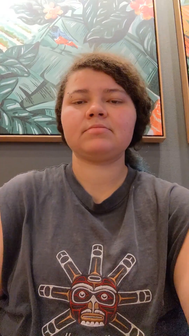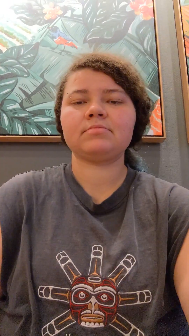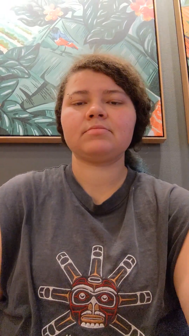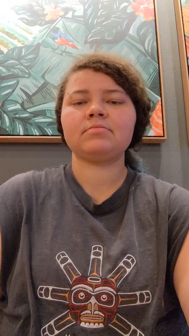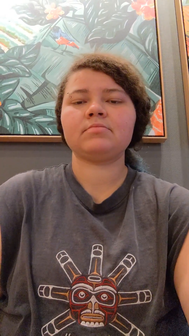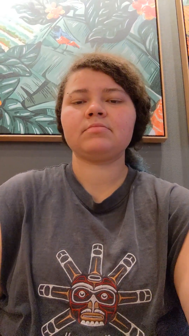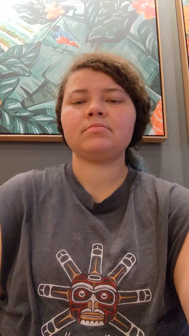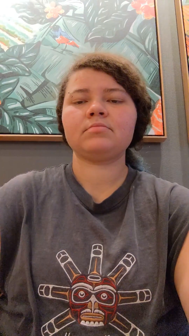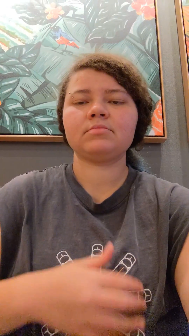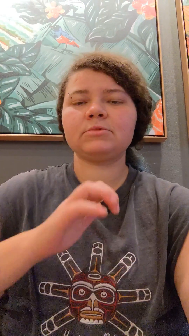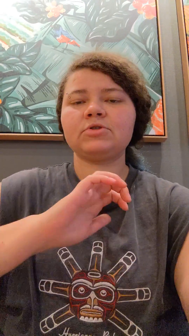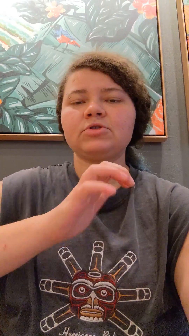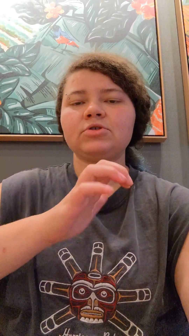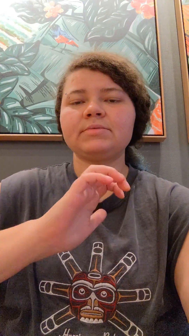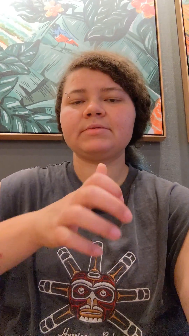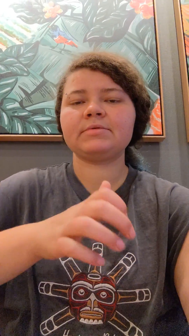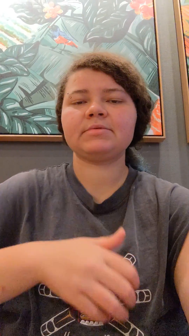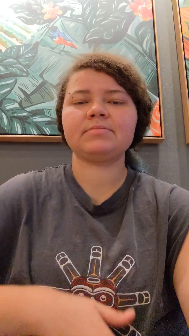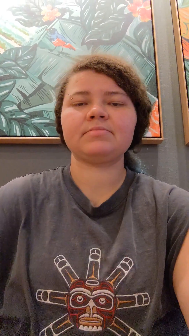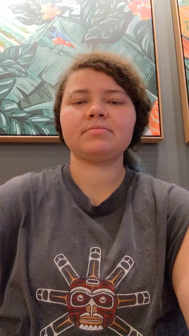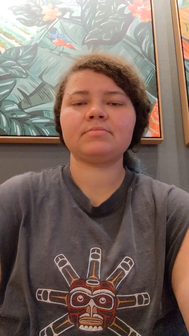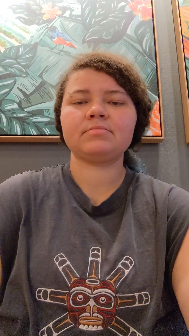cheese